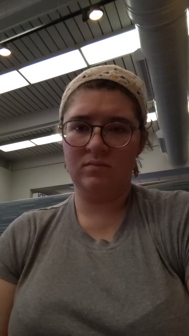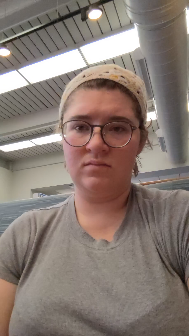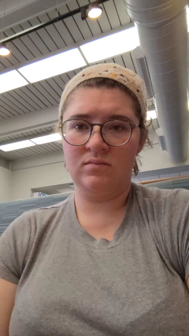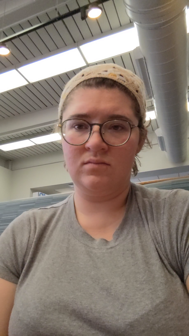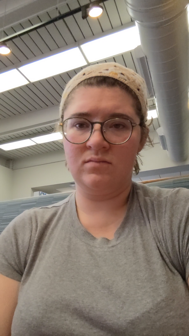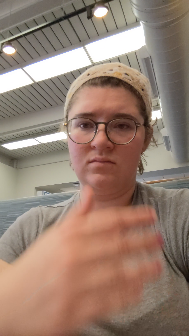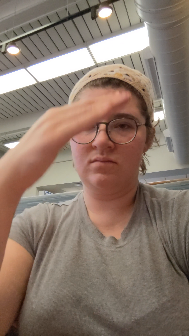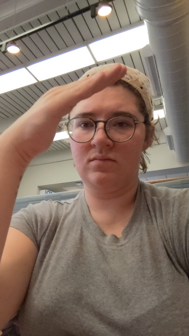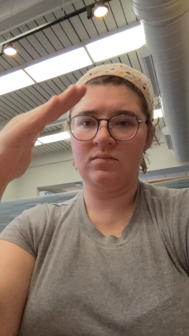roof